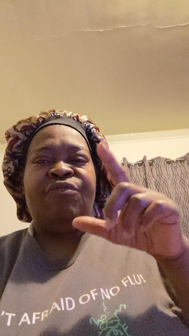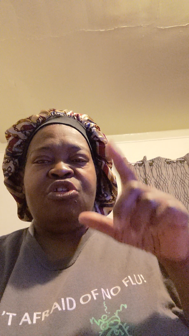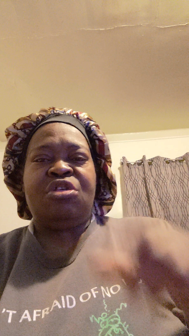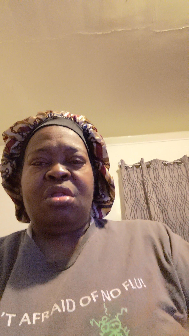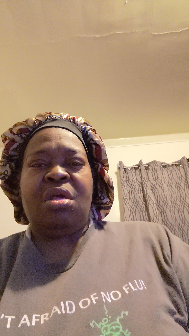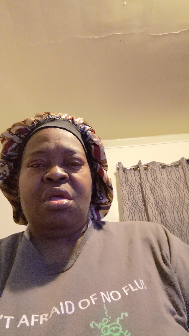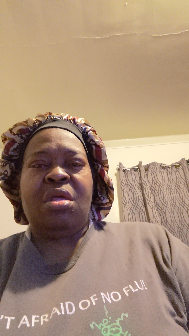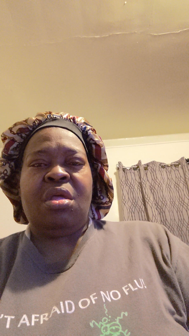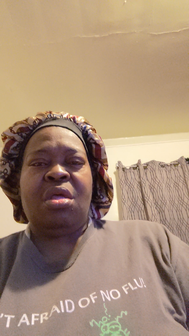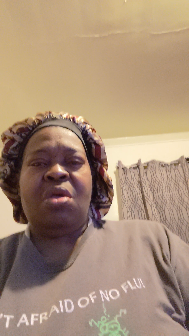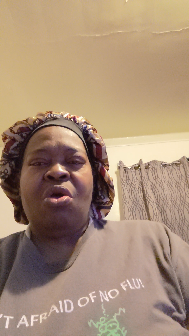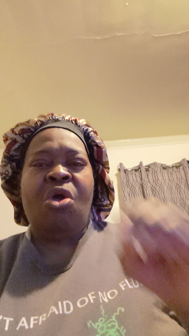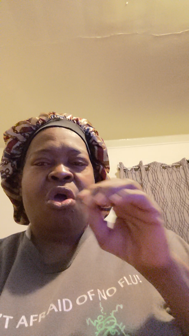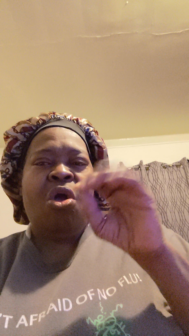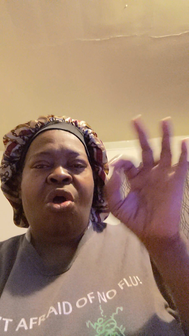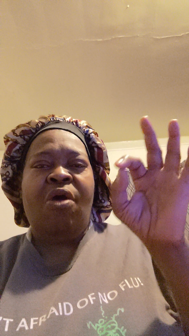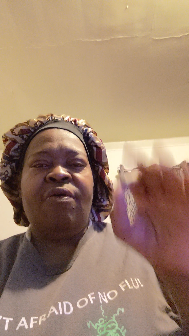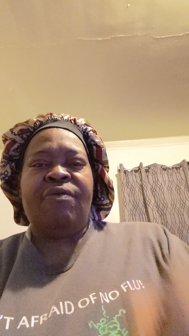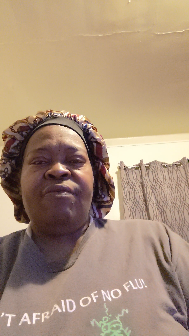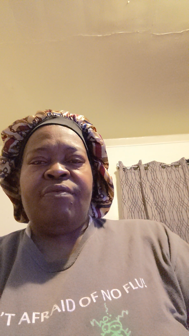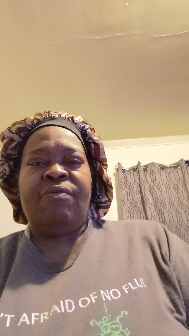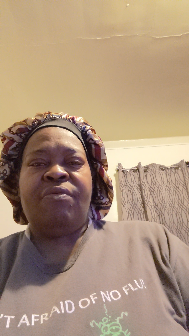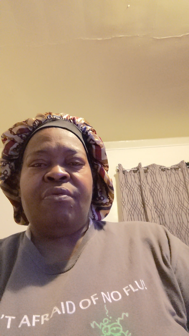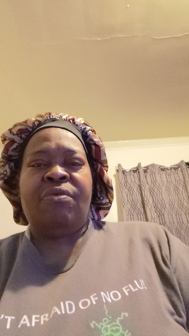off